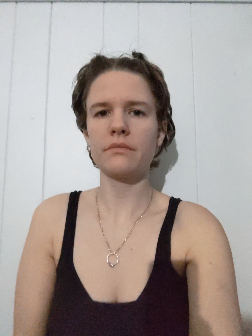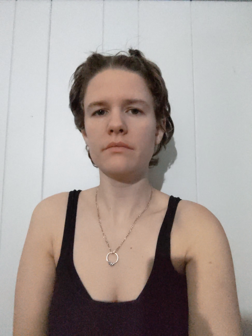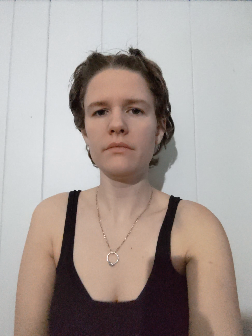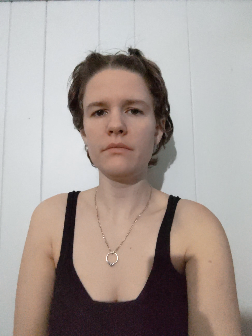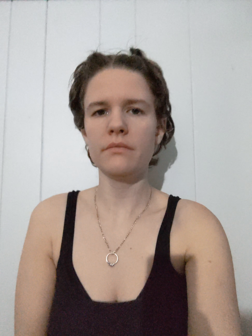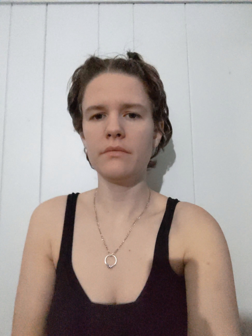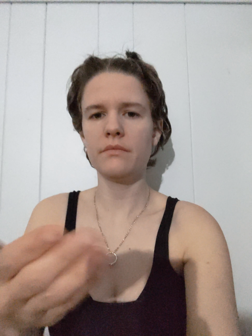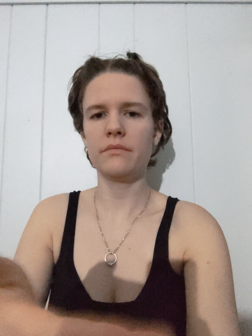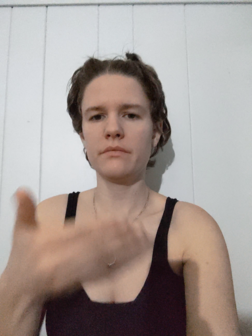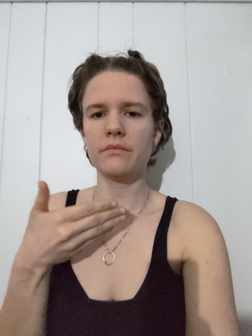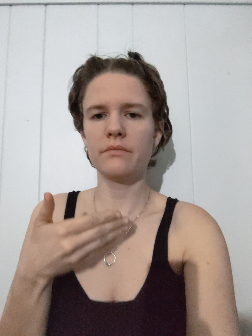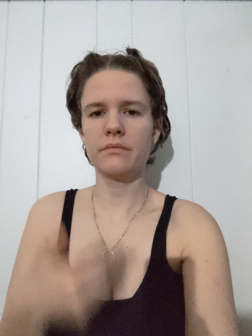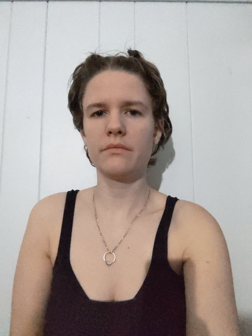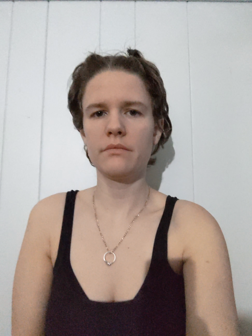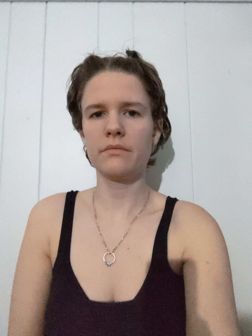before